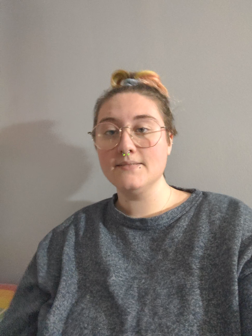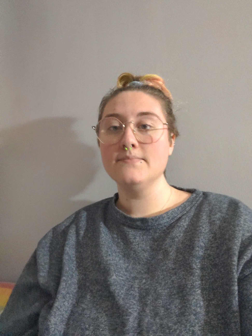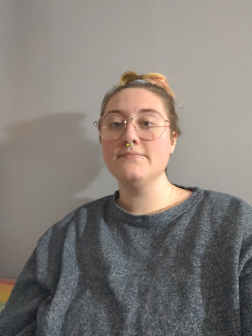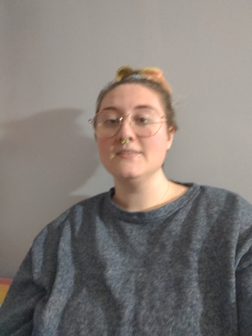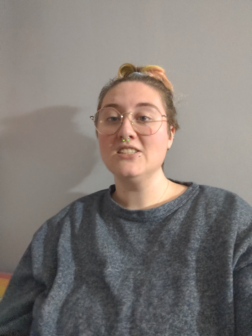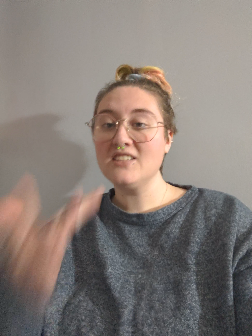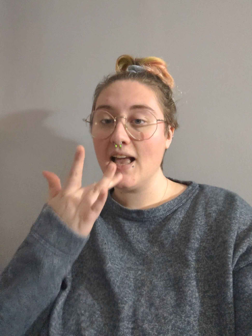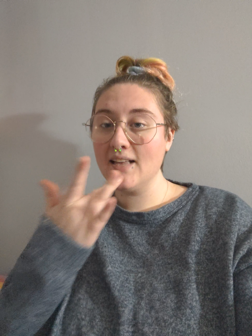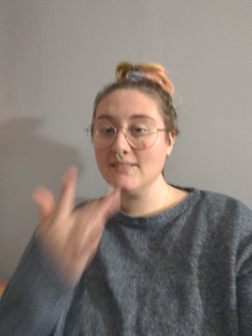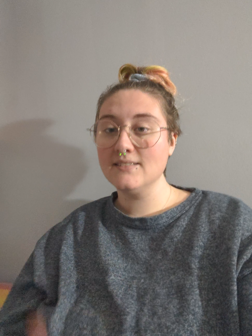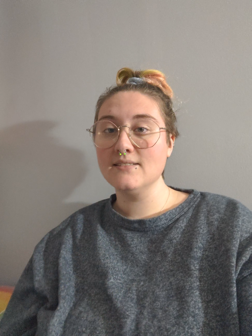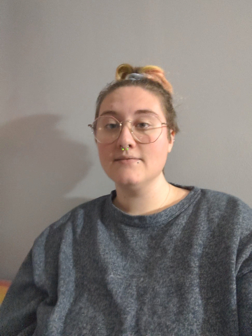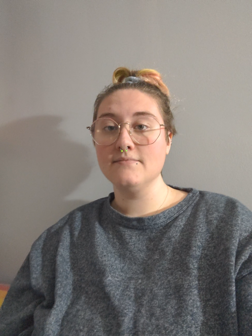taste